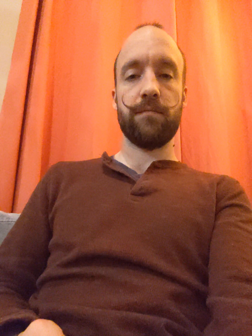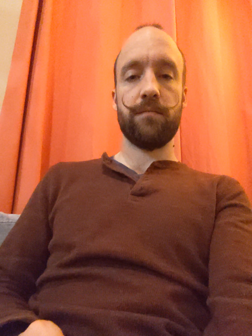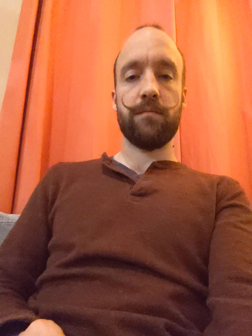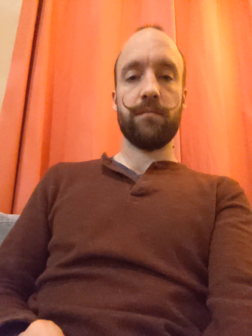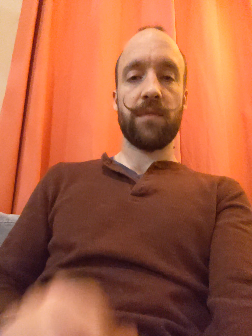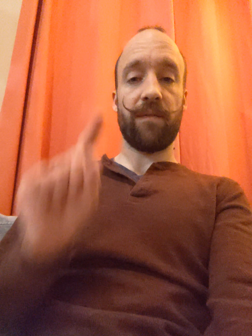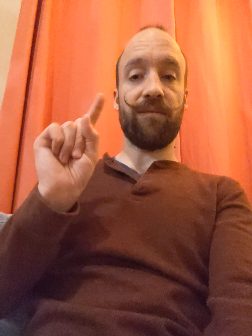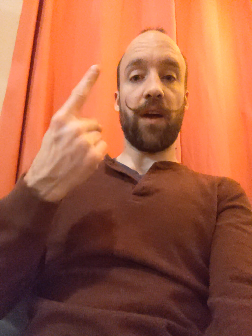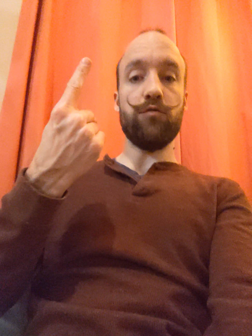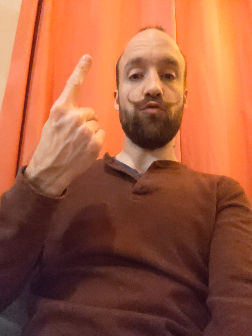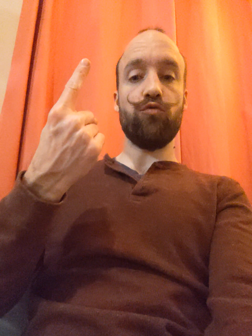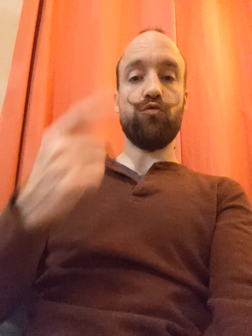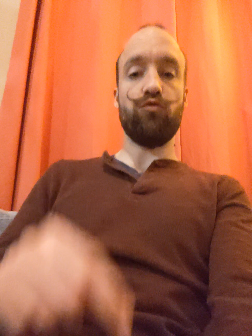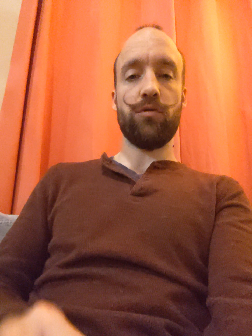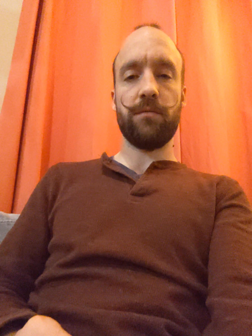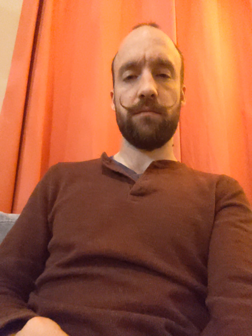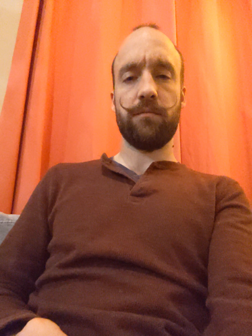first